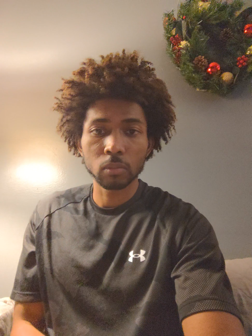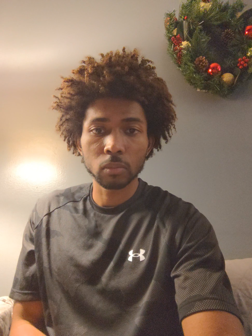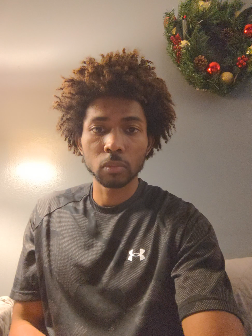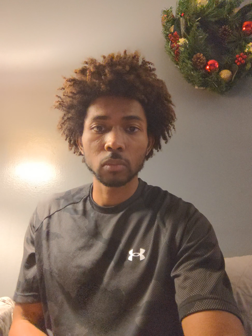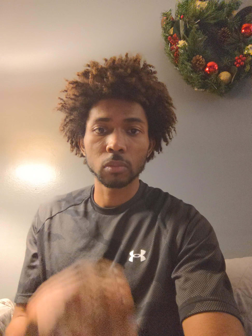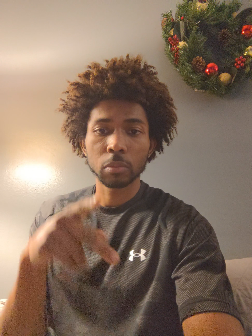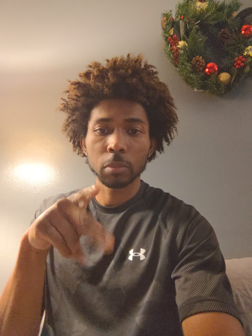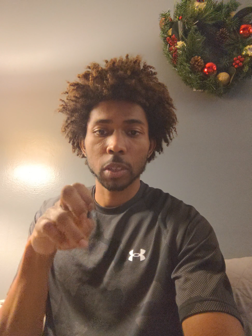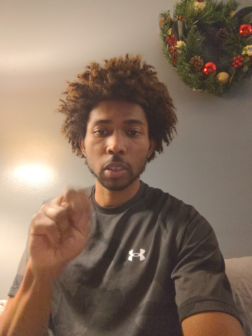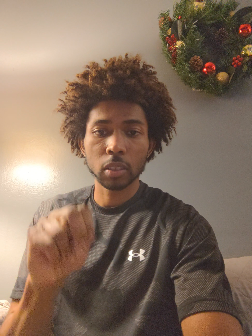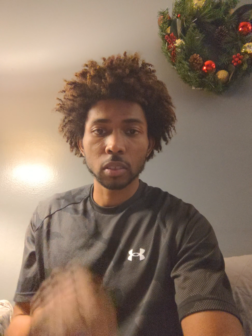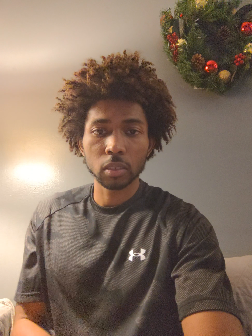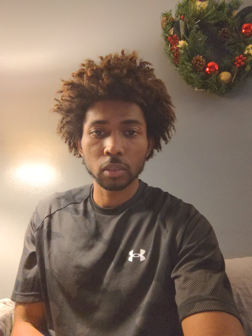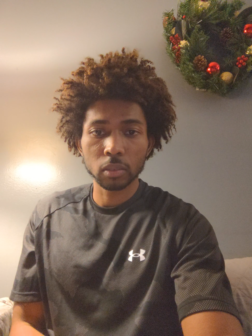pen